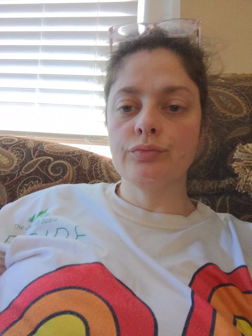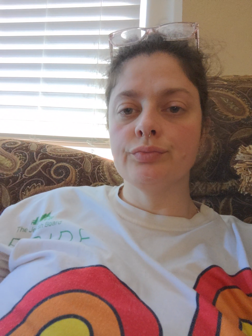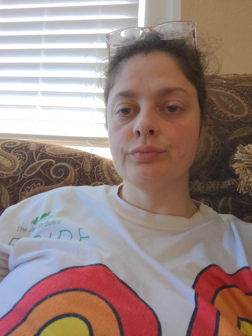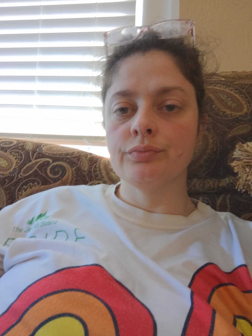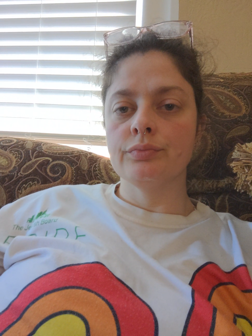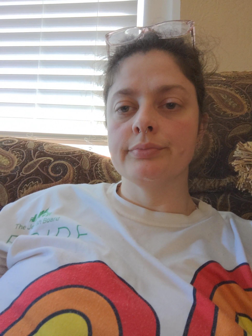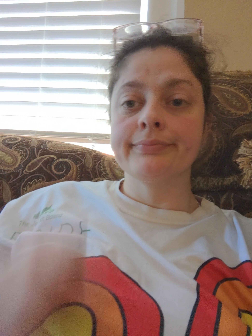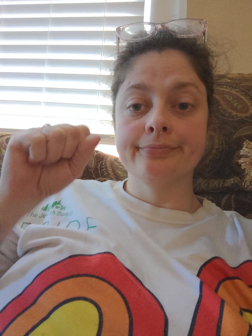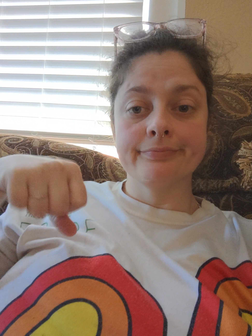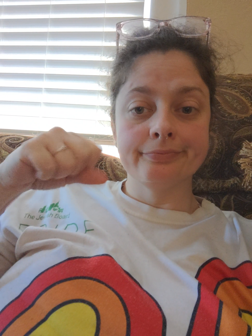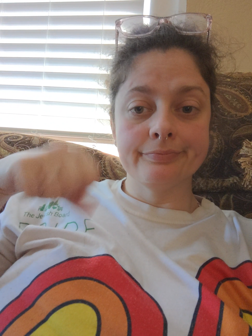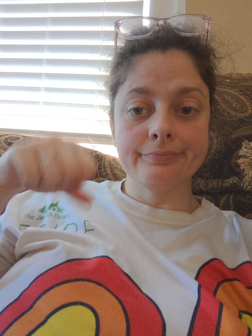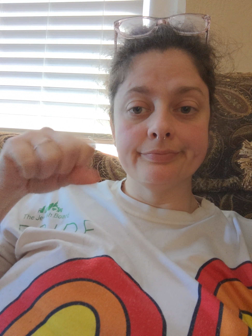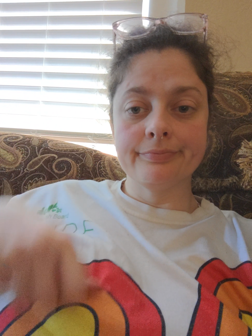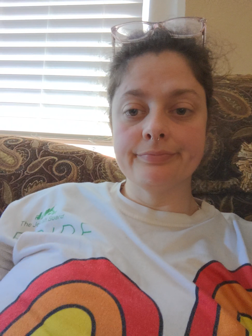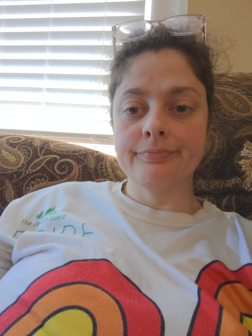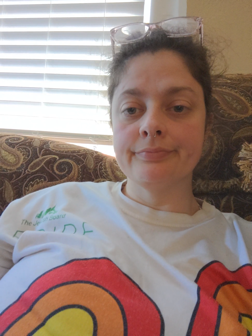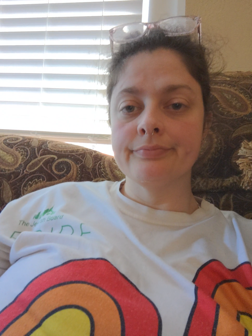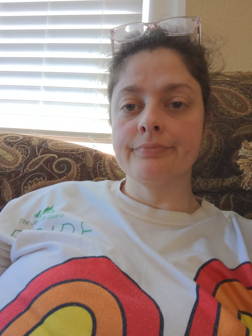yes